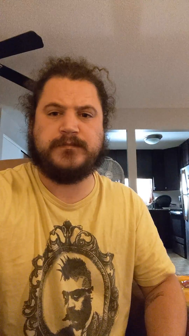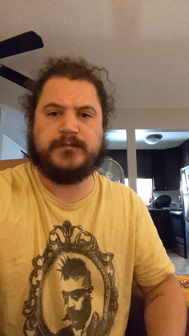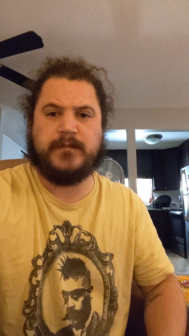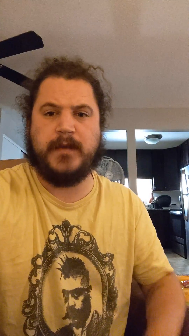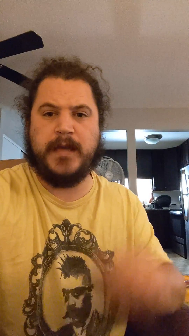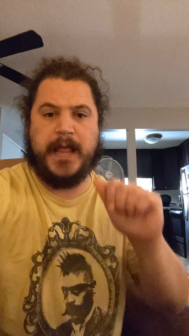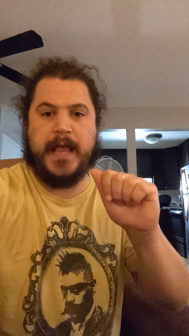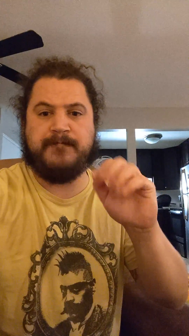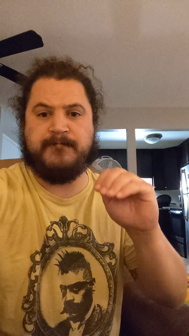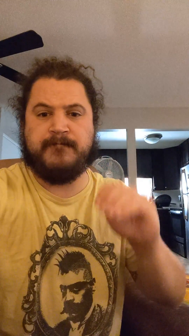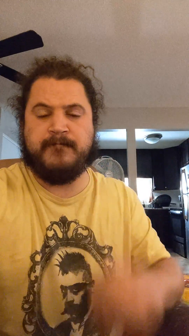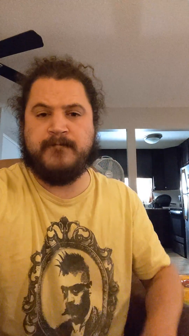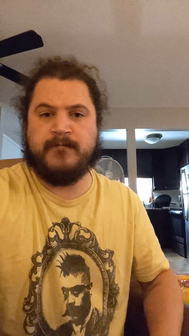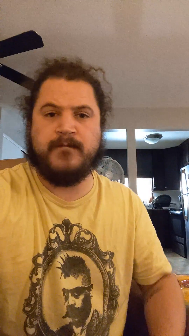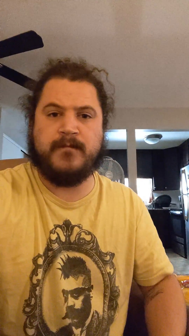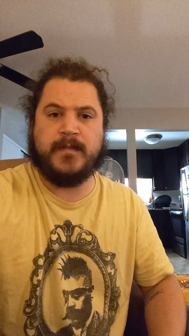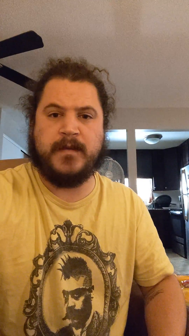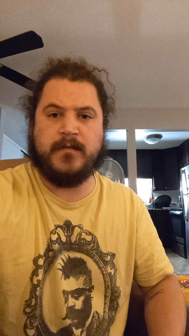am